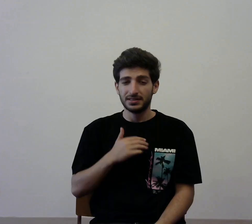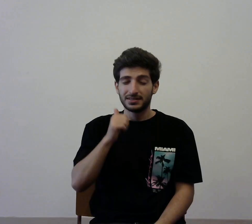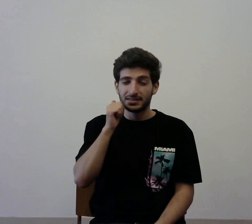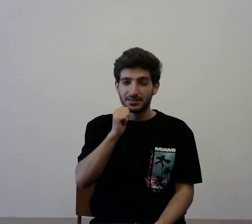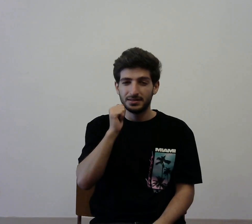sabah